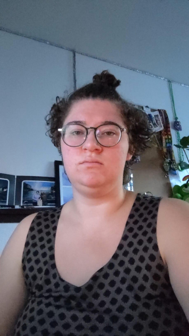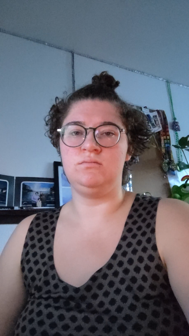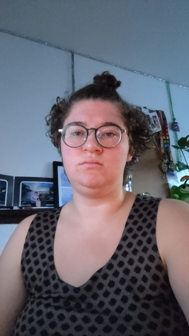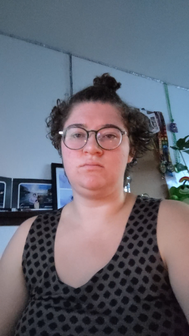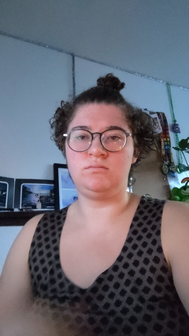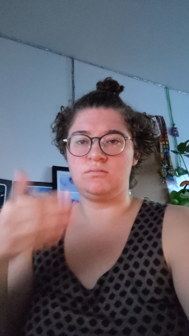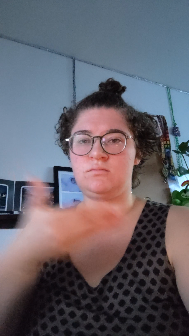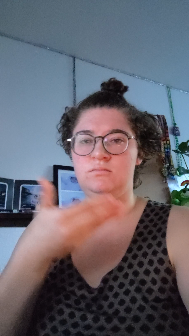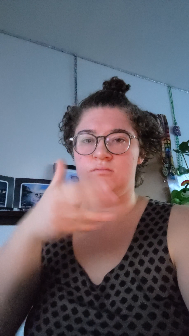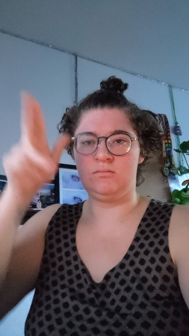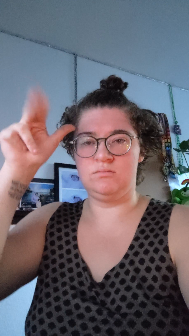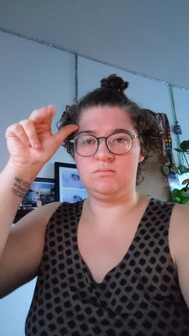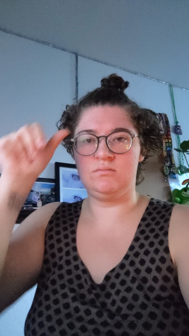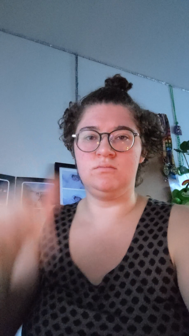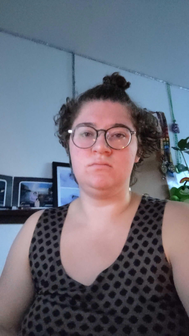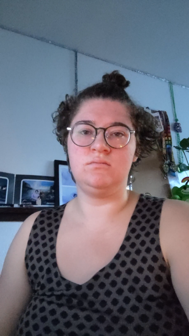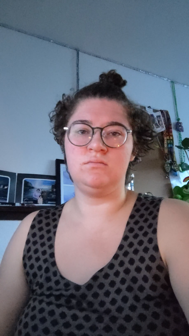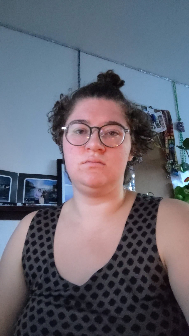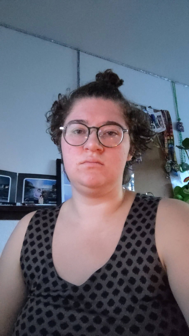pony